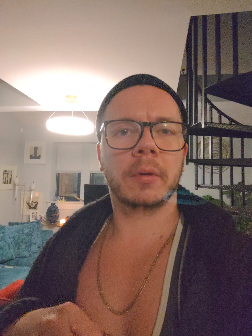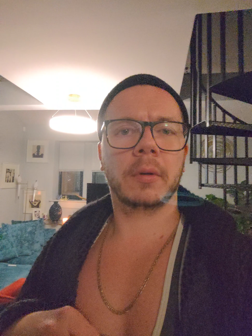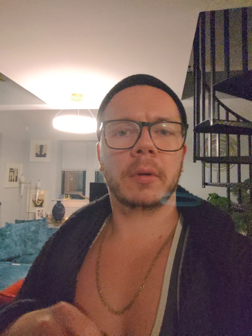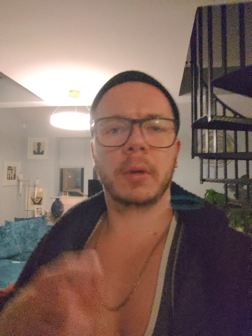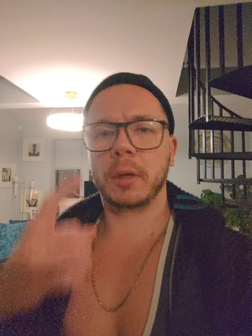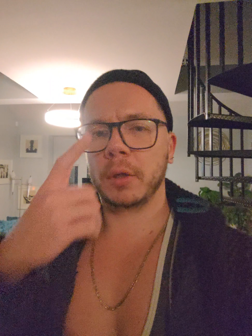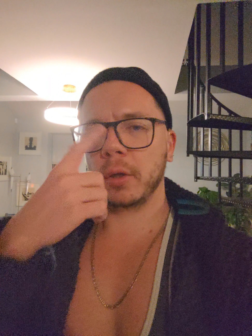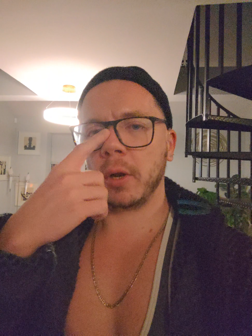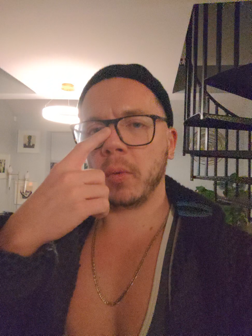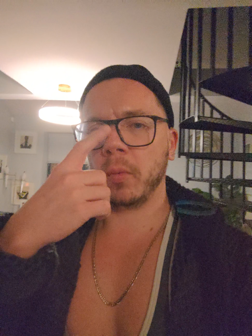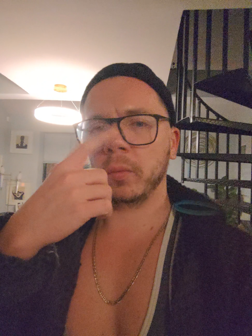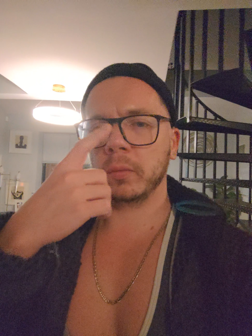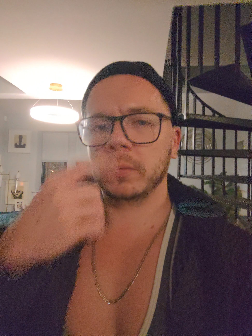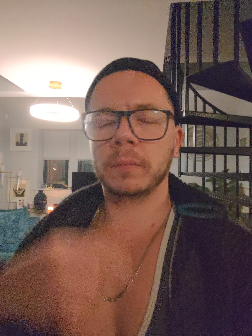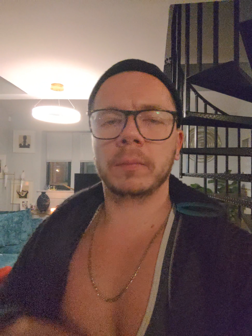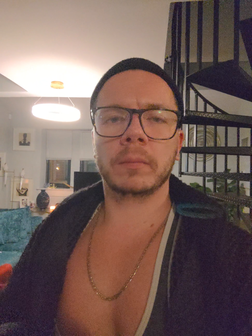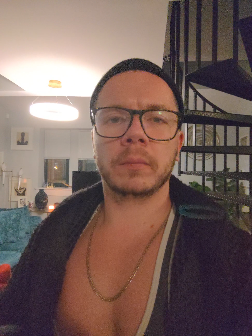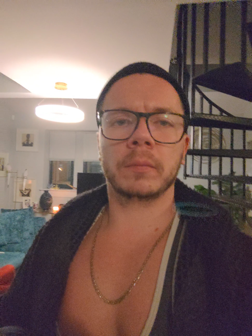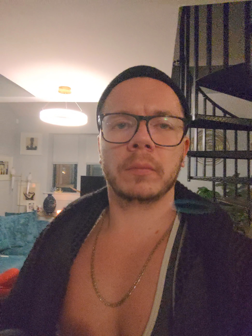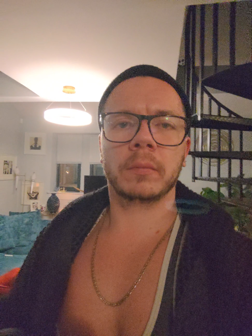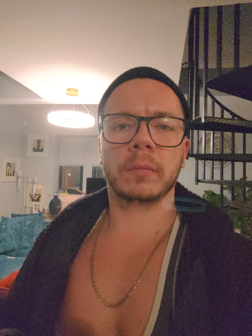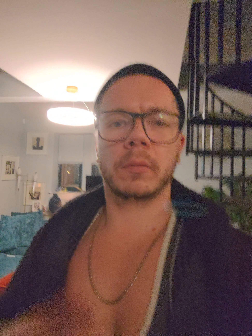nose